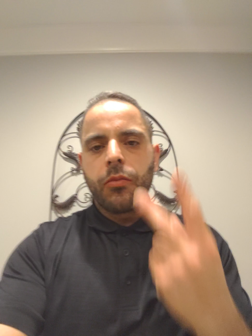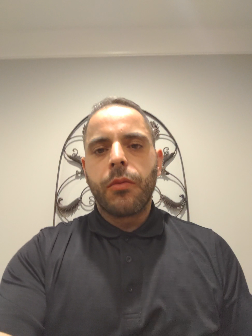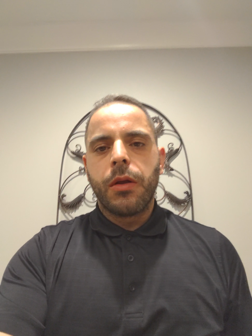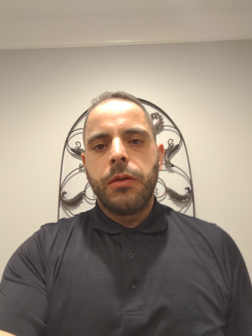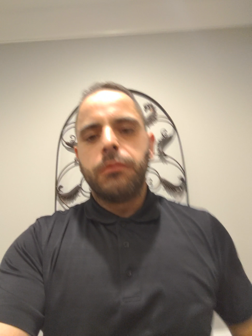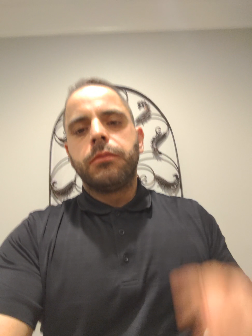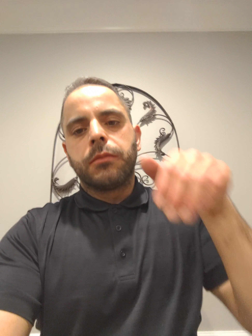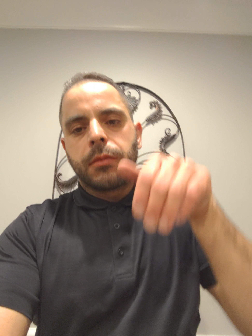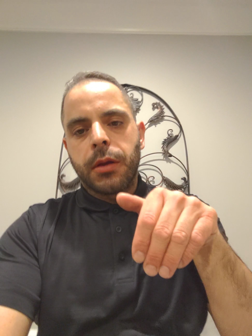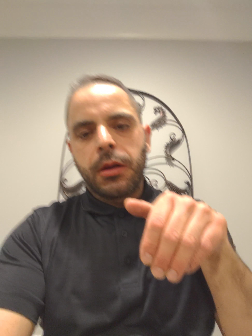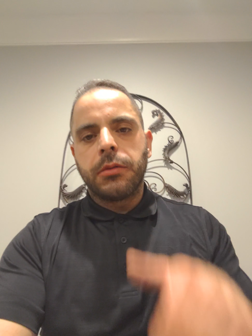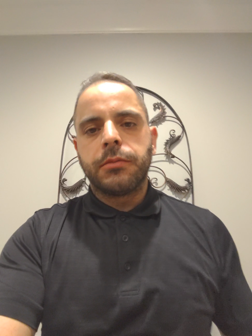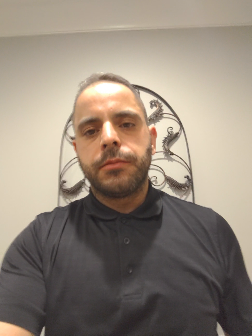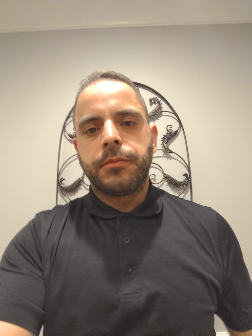night